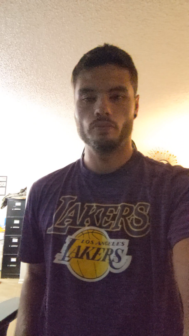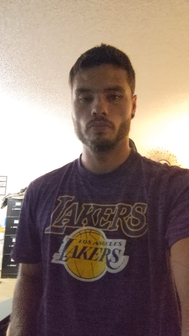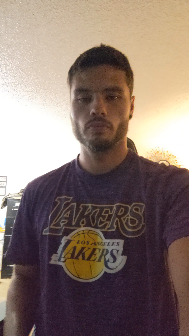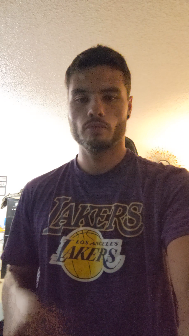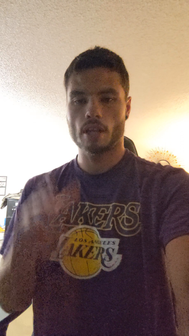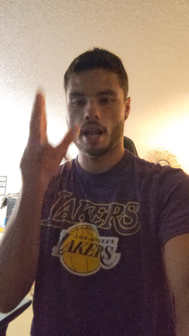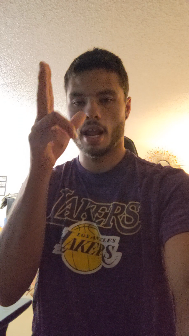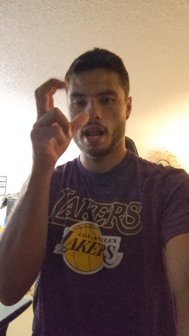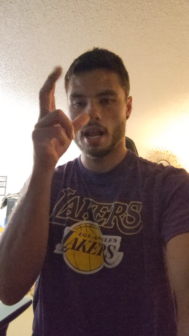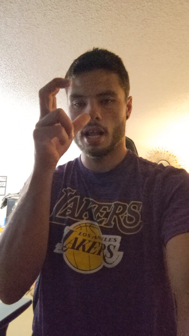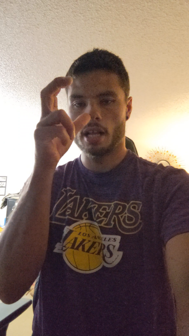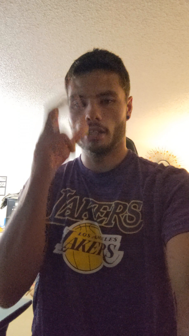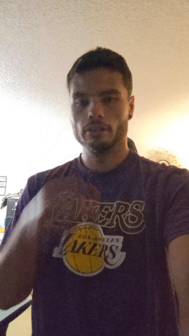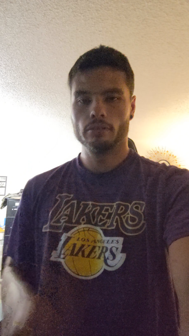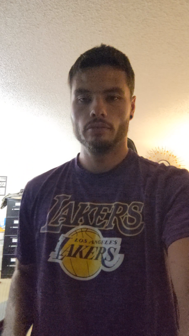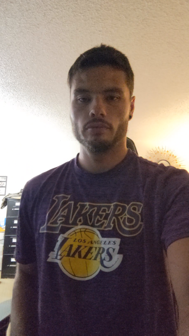ant